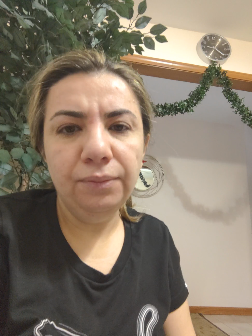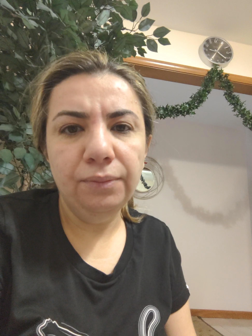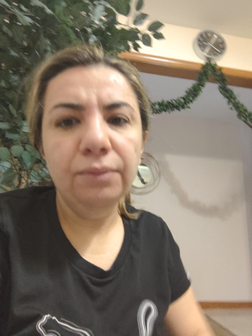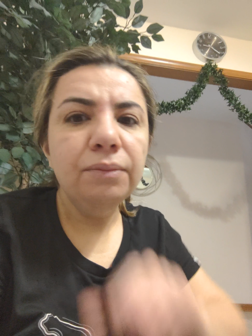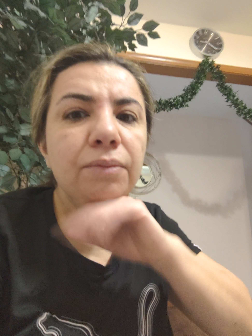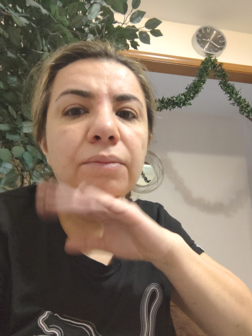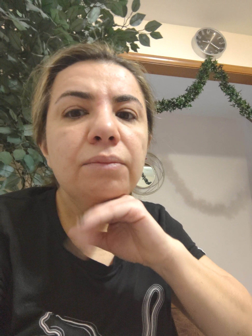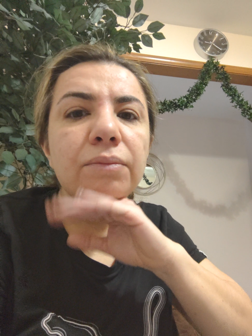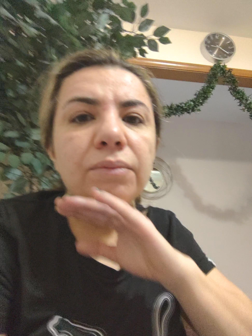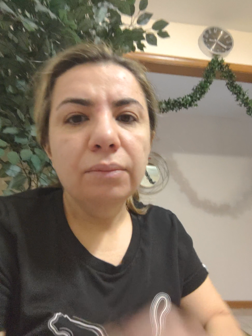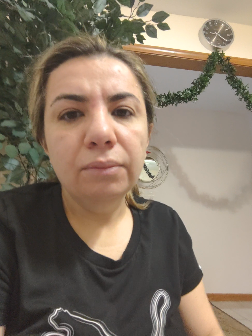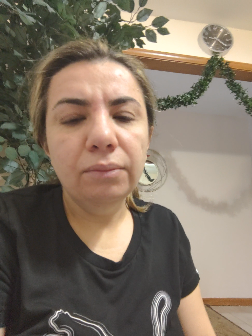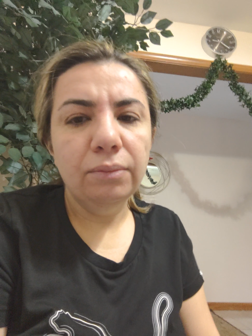pig